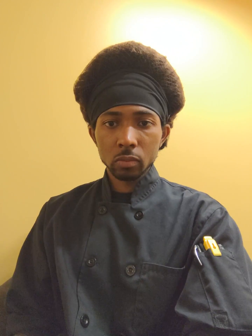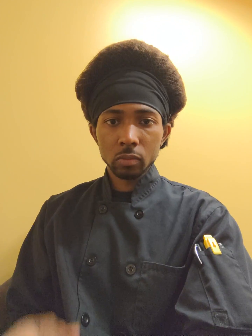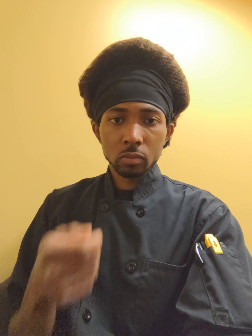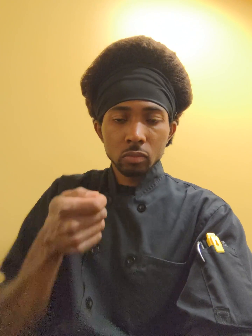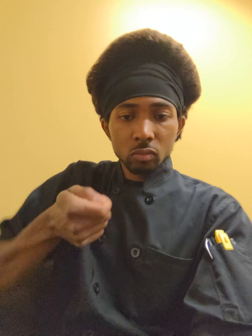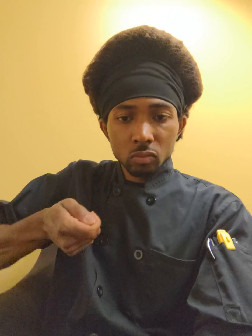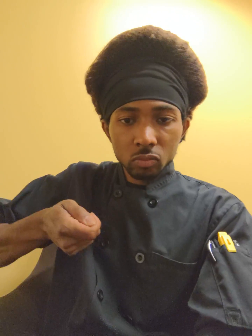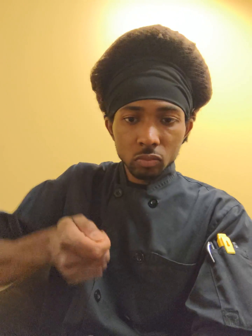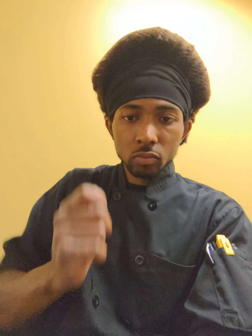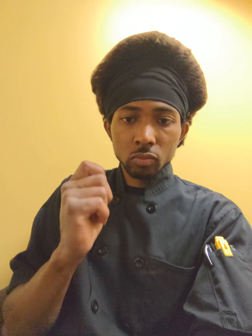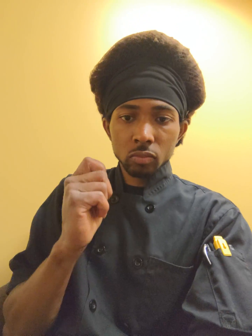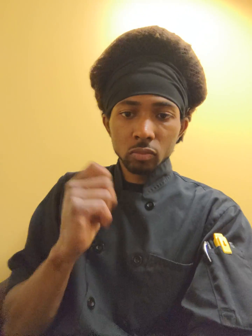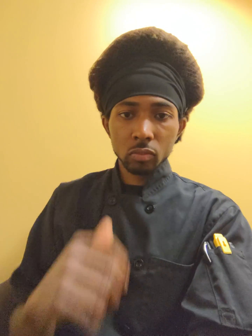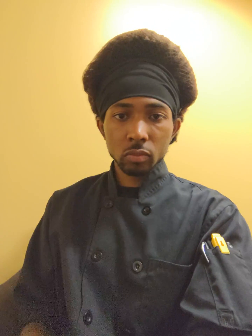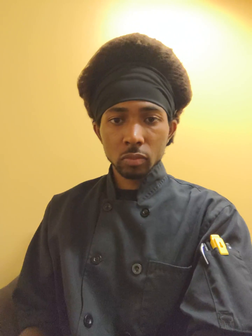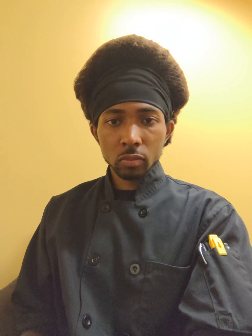shovel